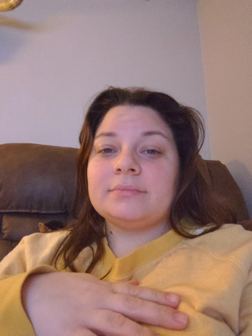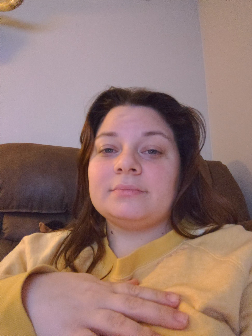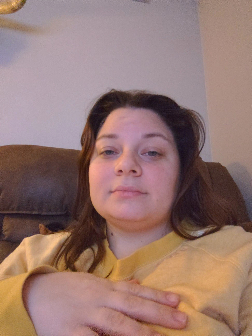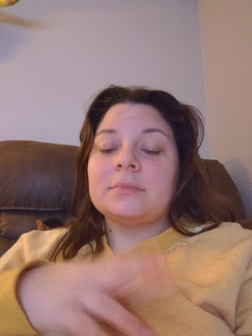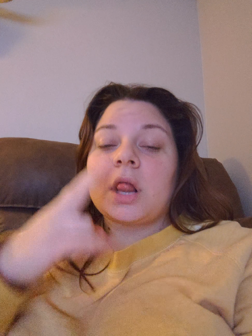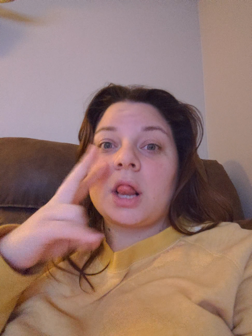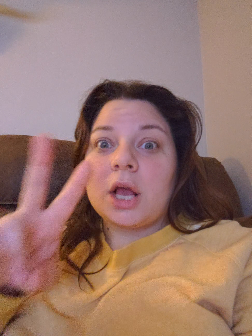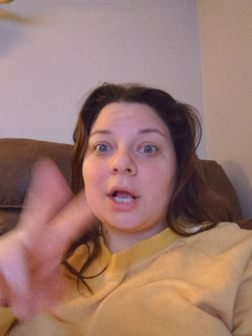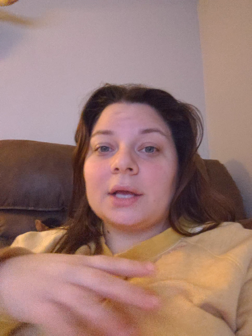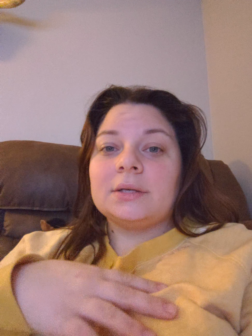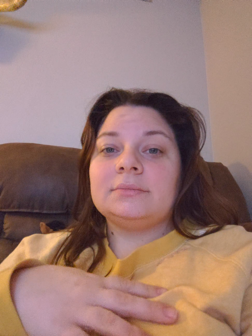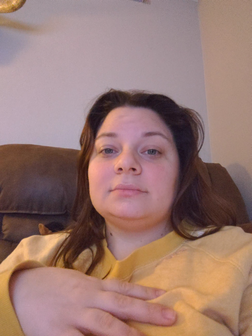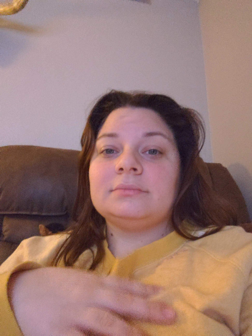look